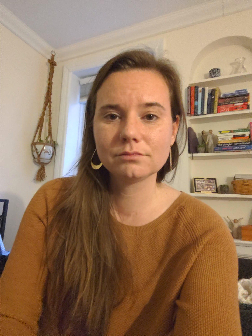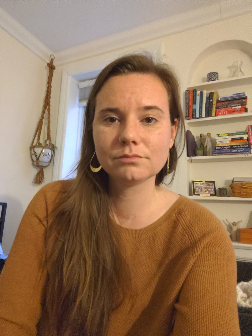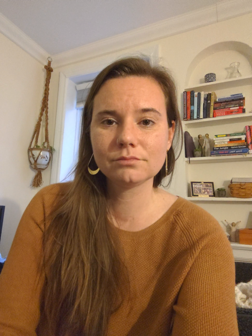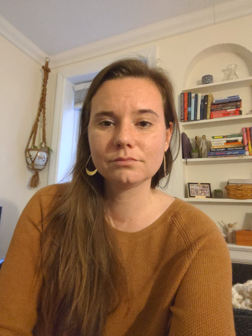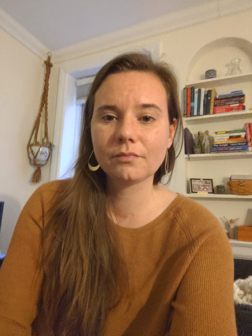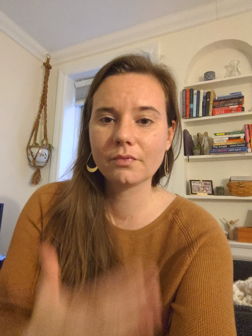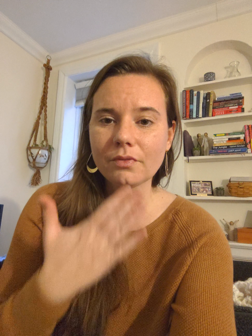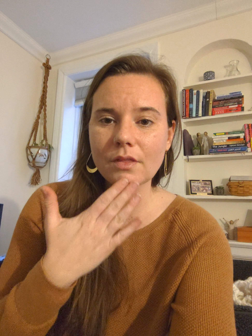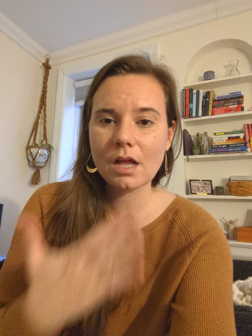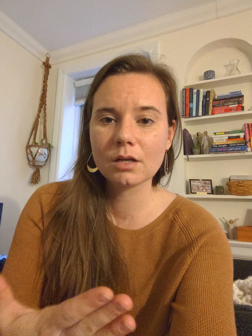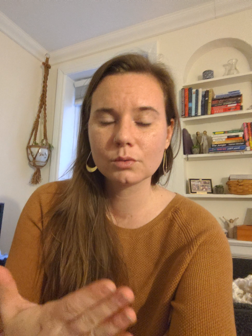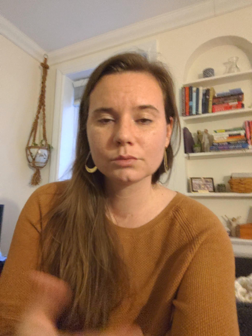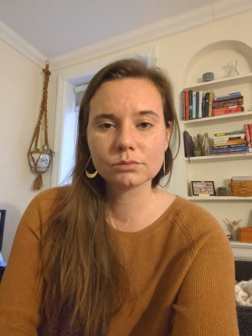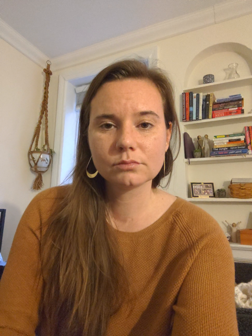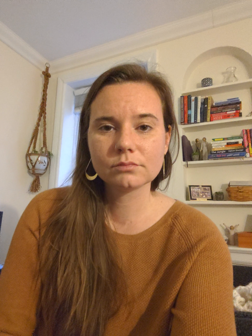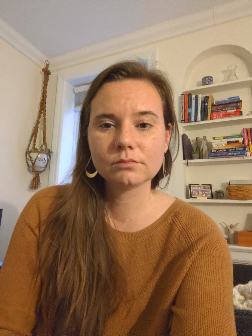thank you